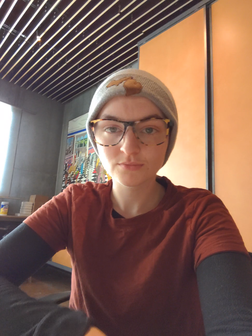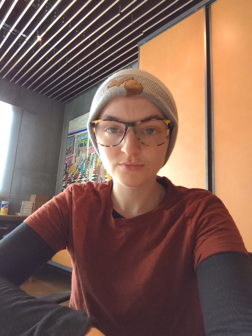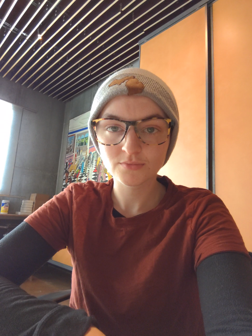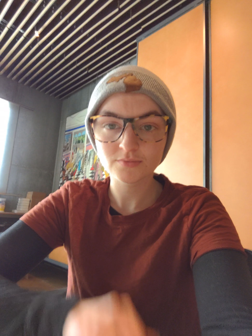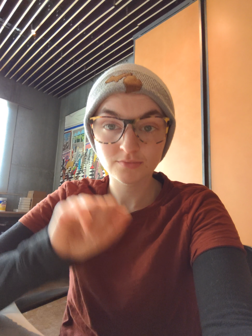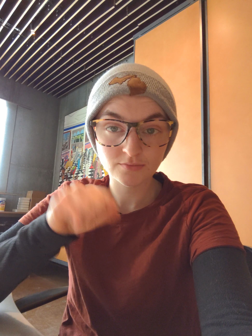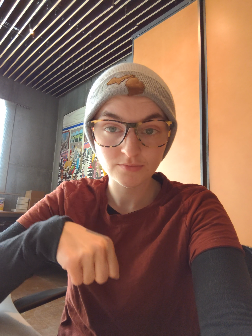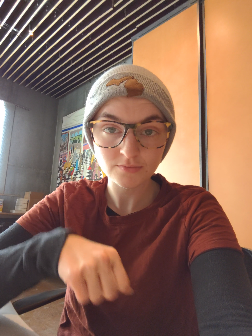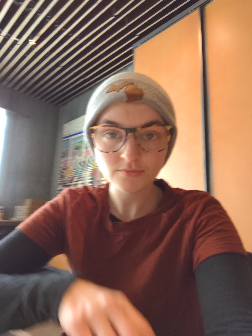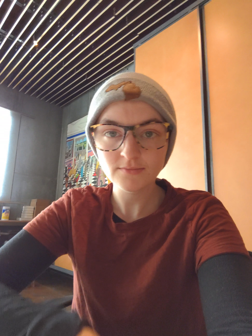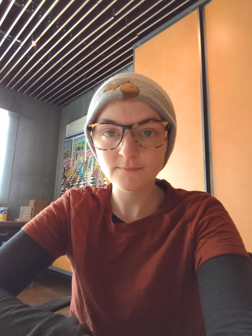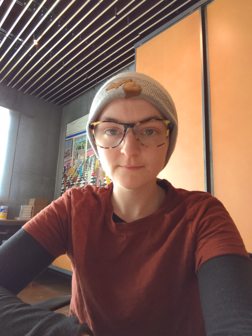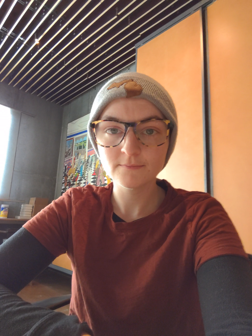can